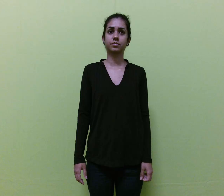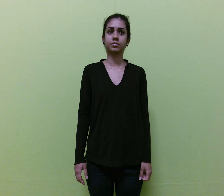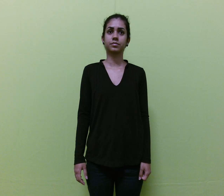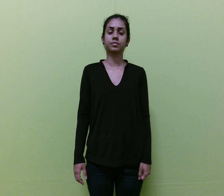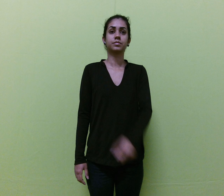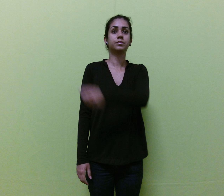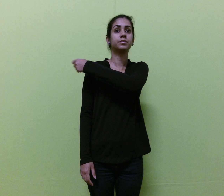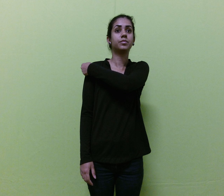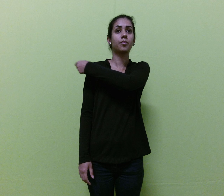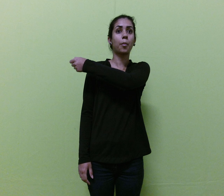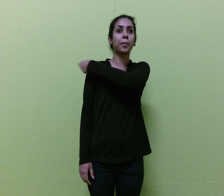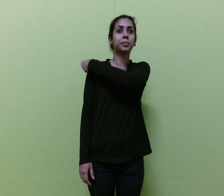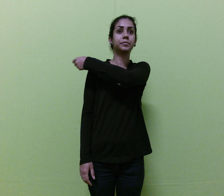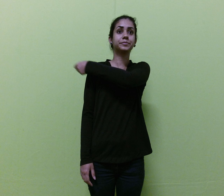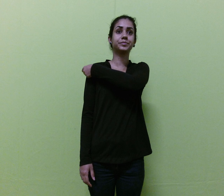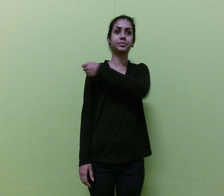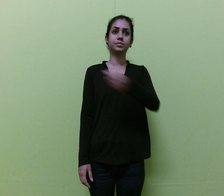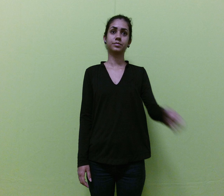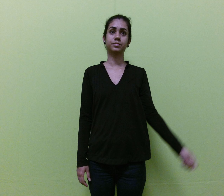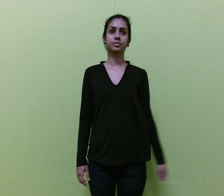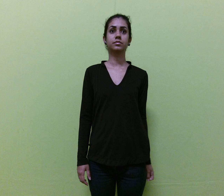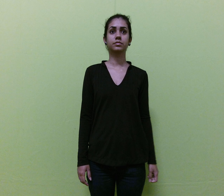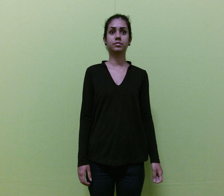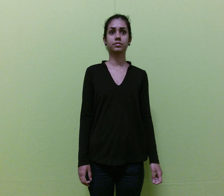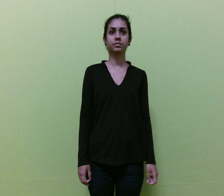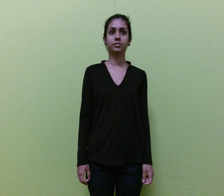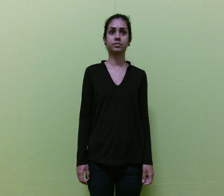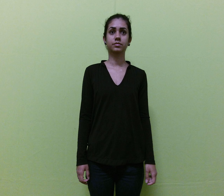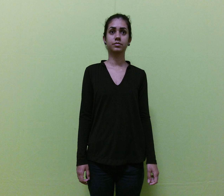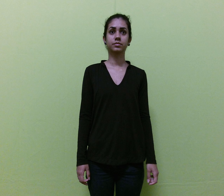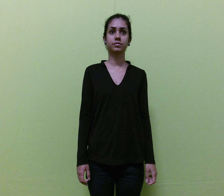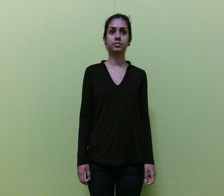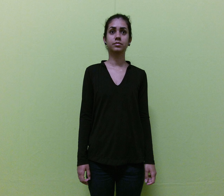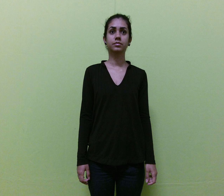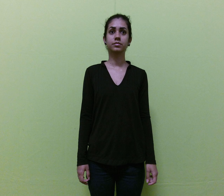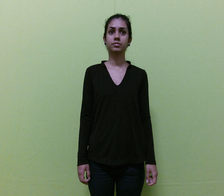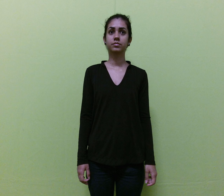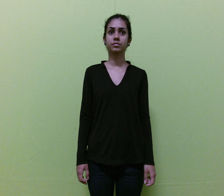aluno